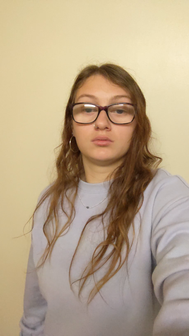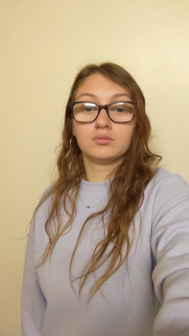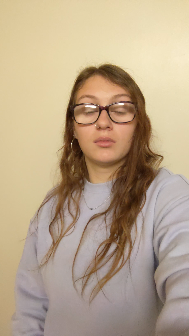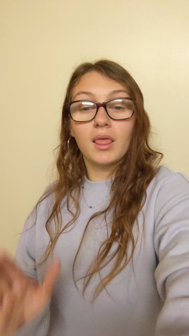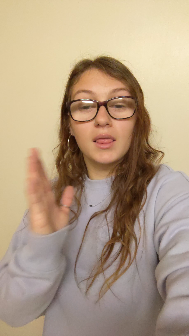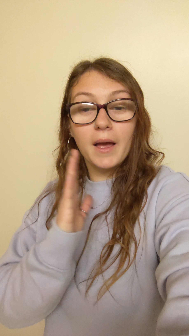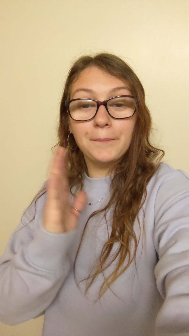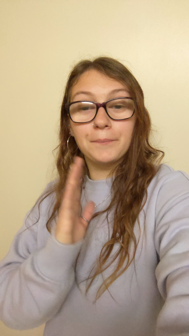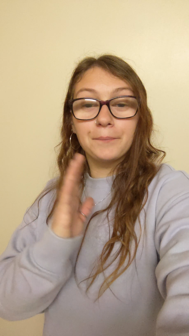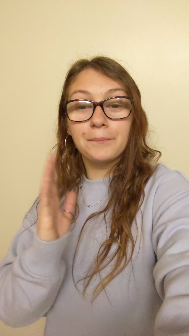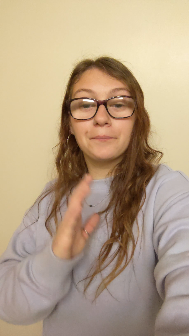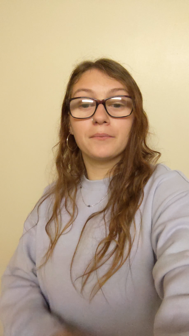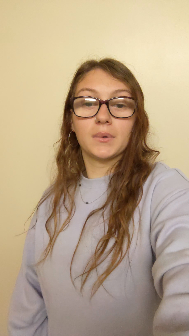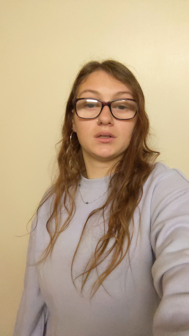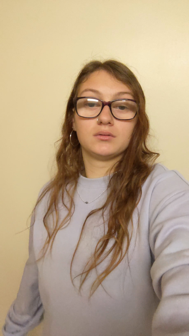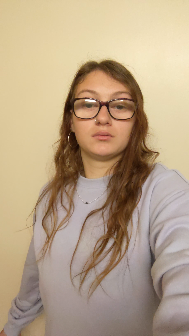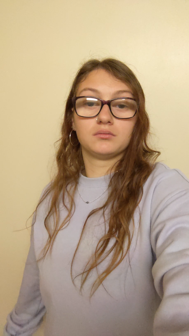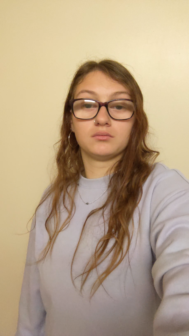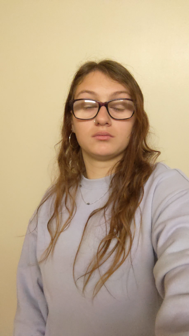clap